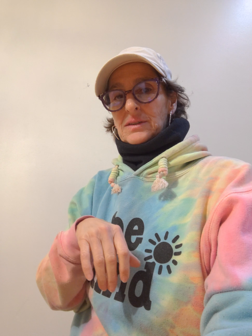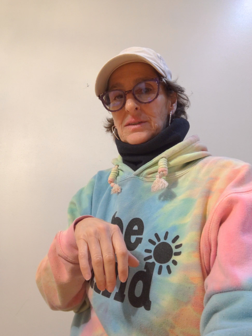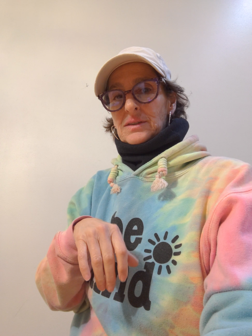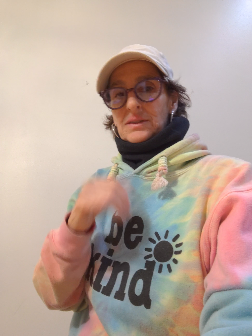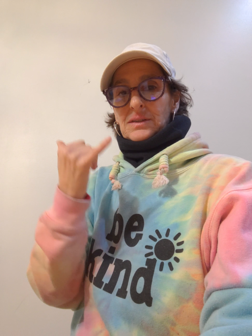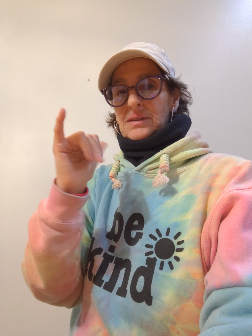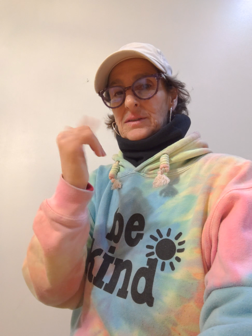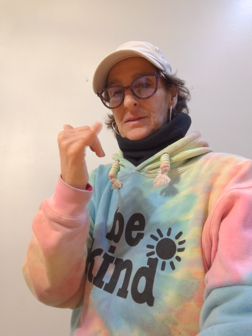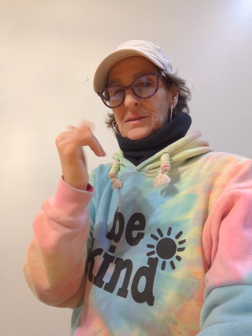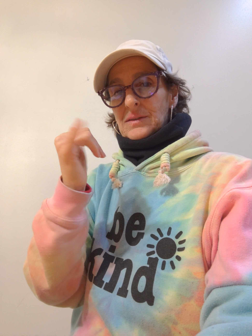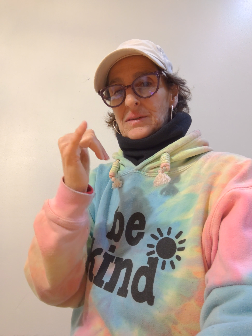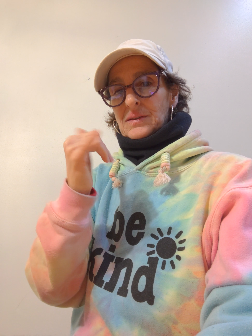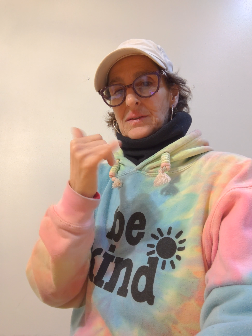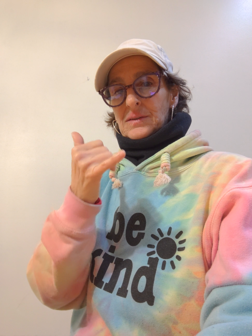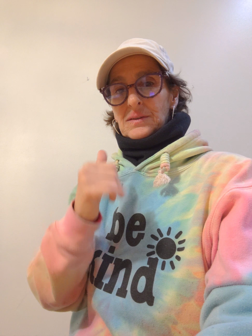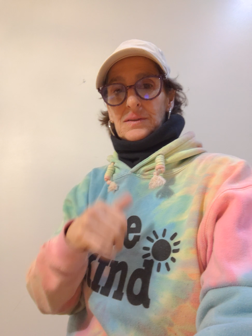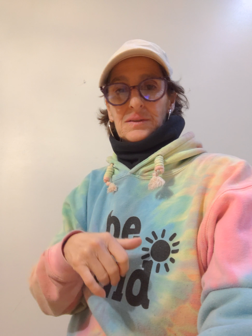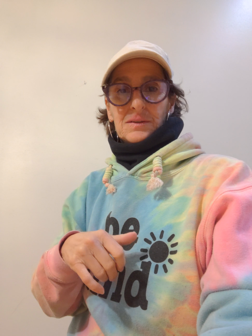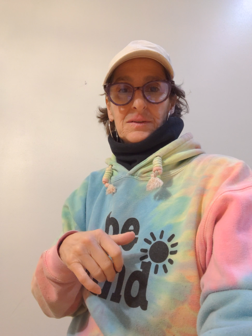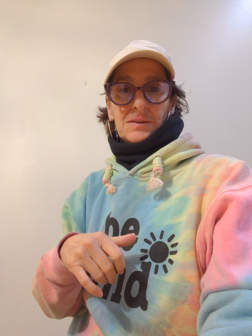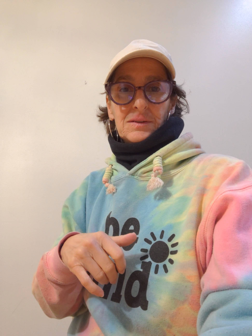yellow